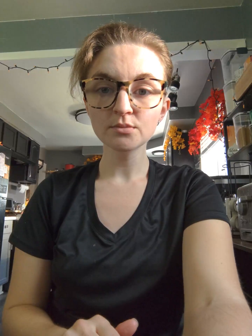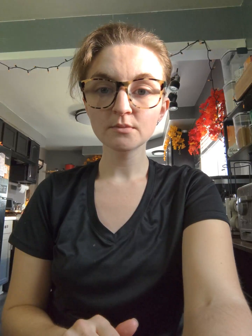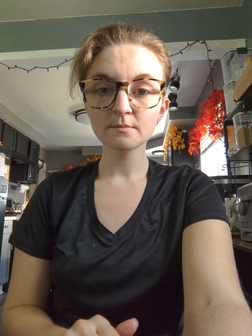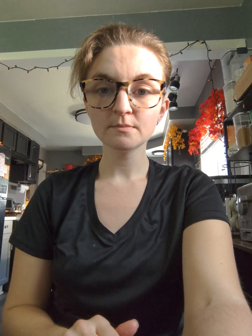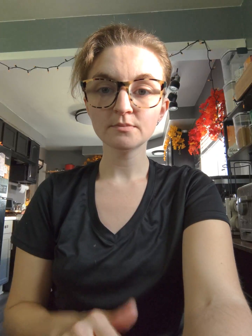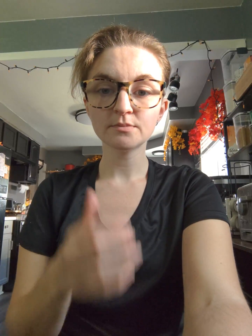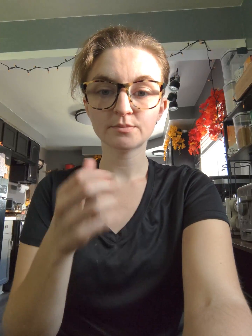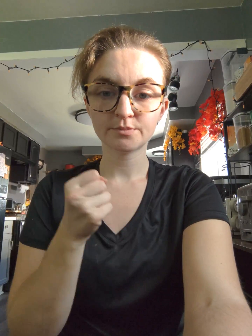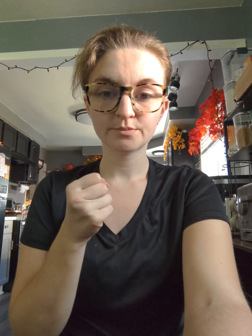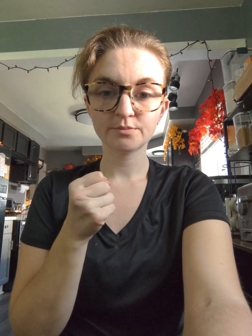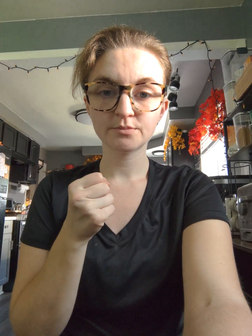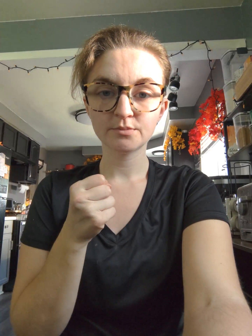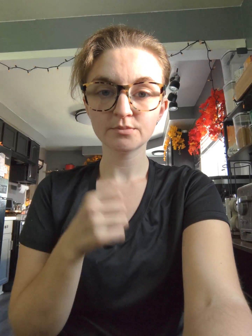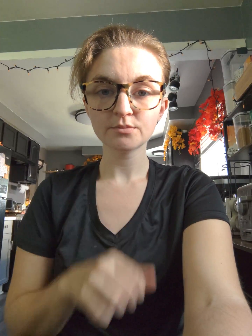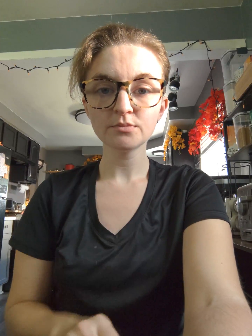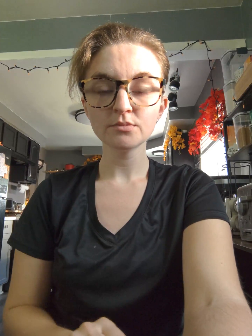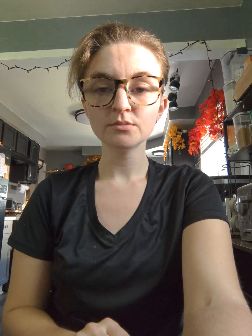get